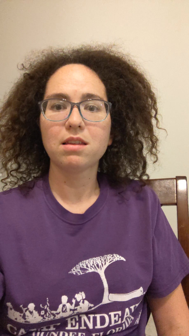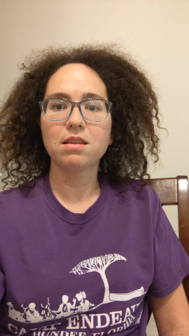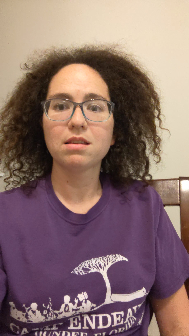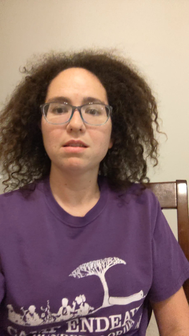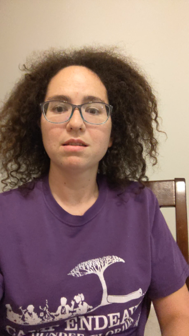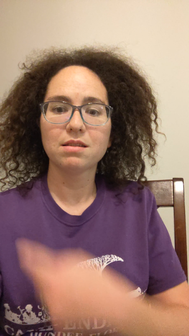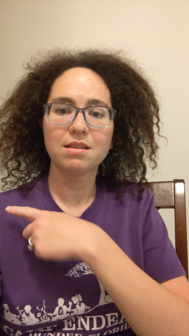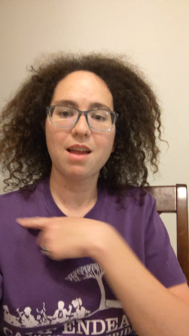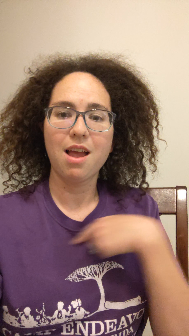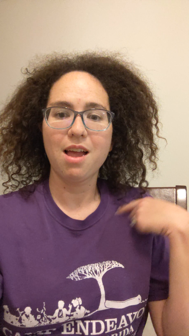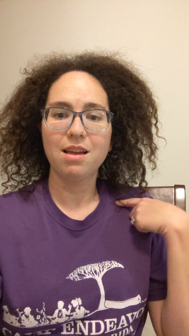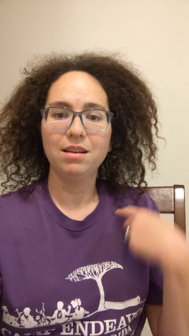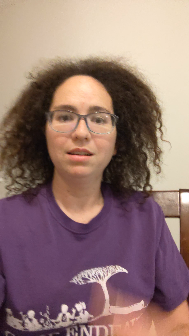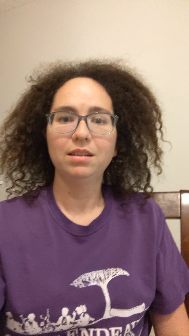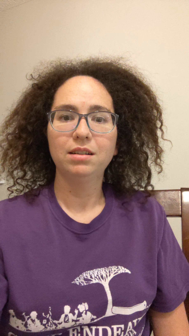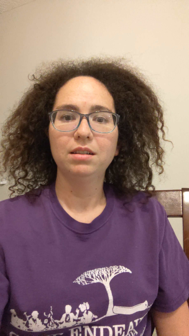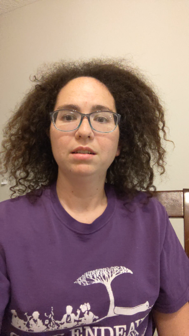necklace